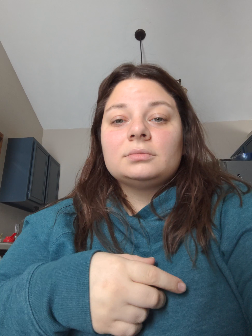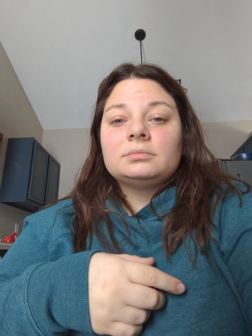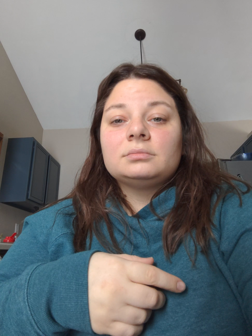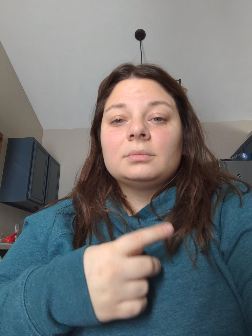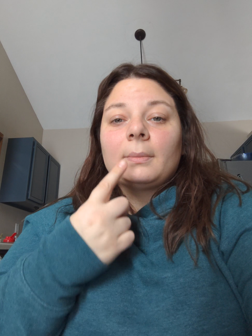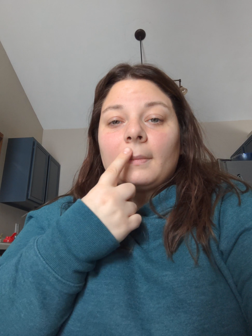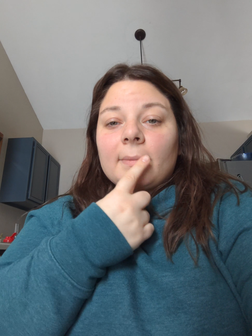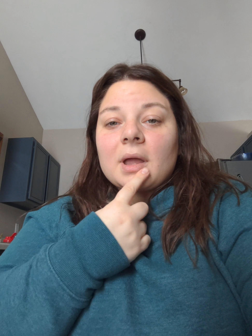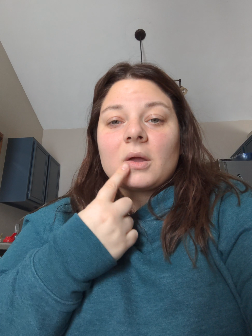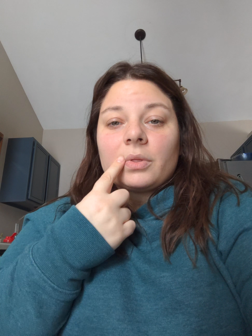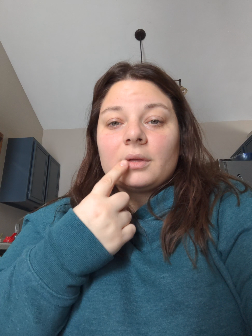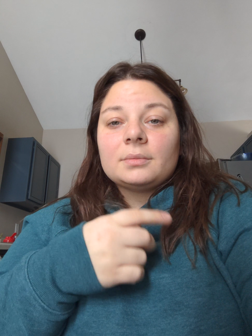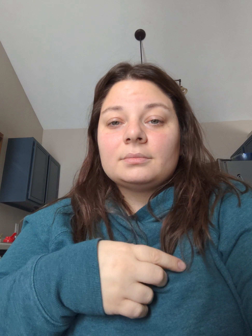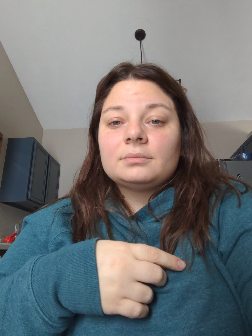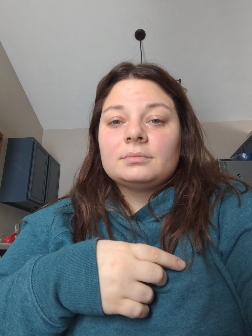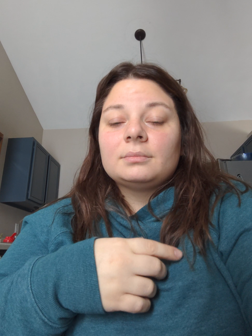mouth